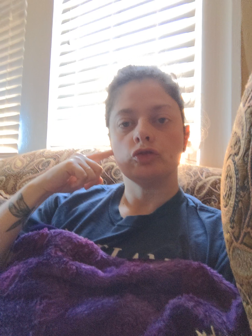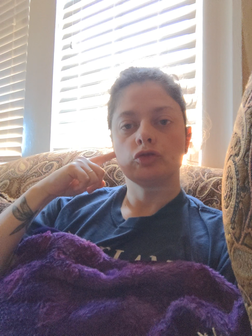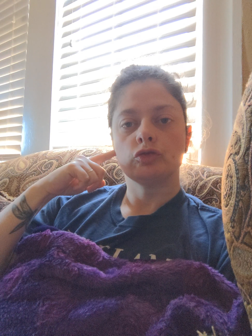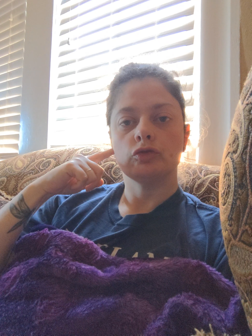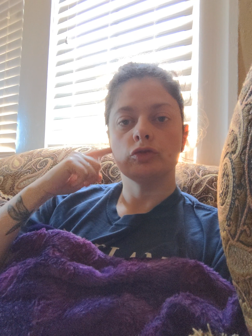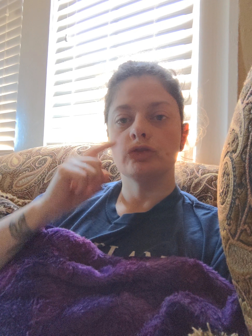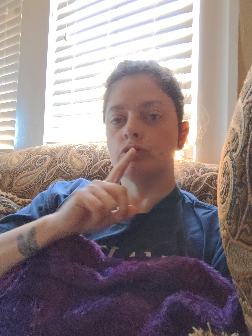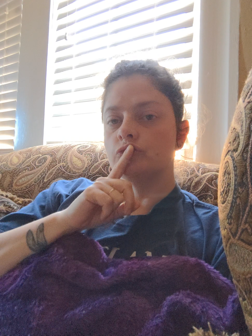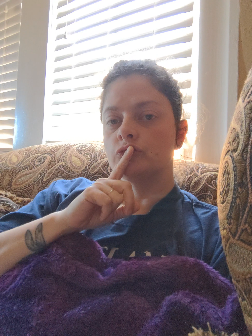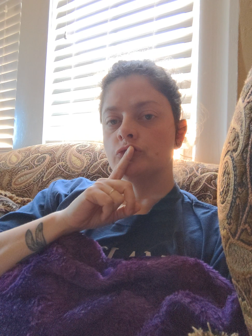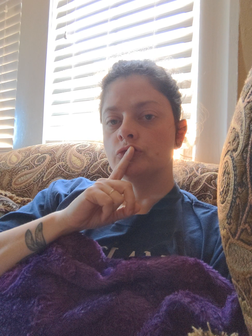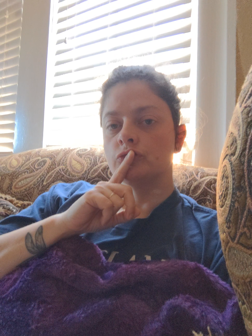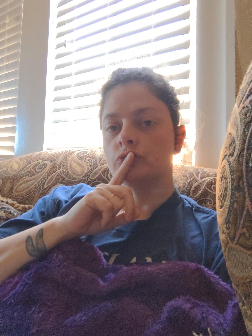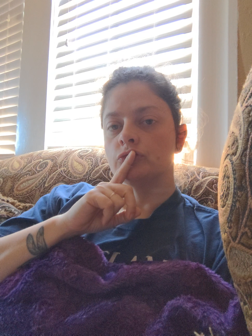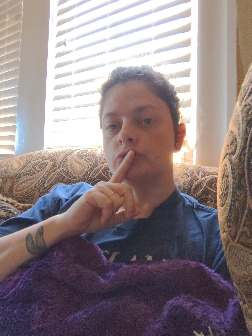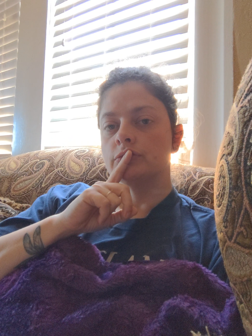shhh